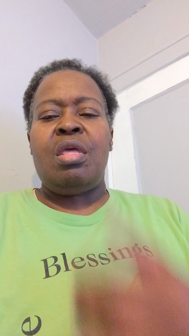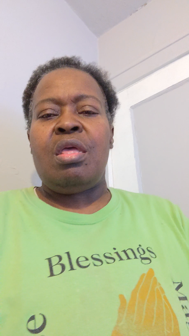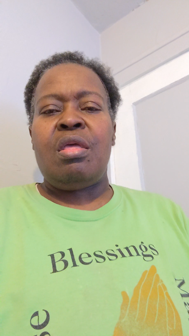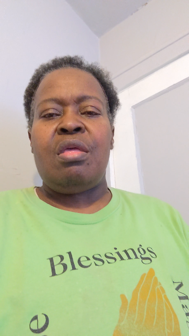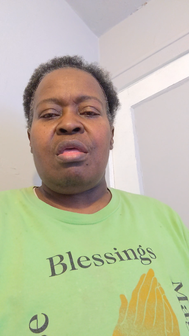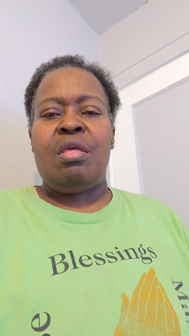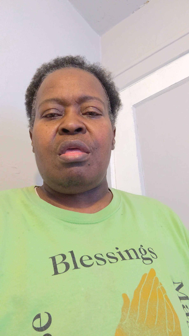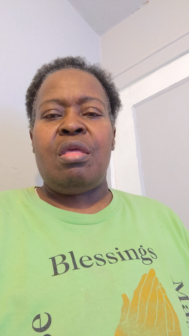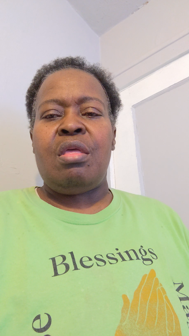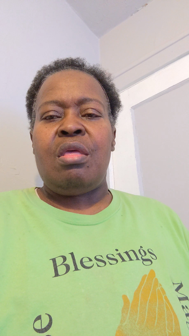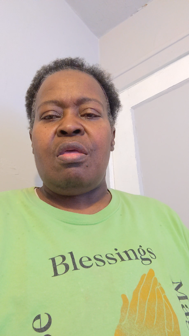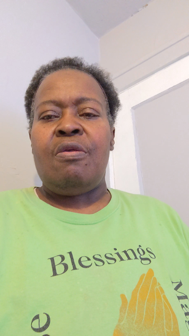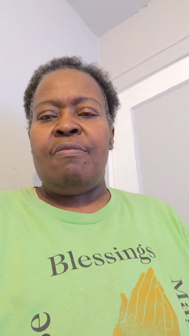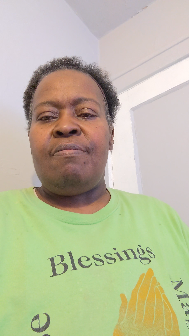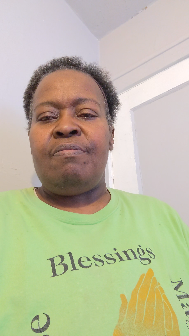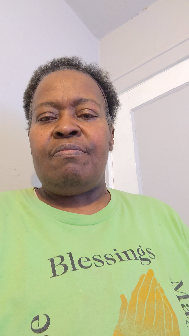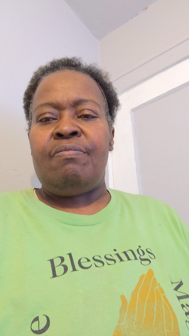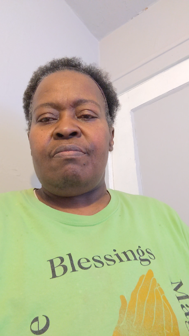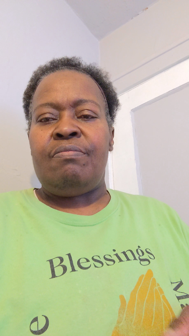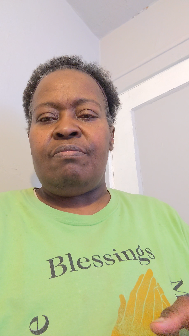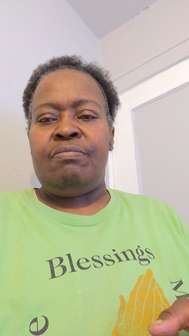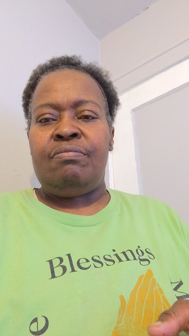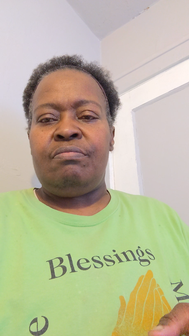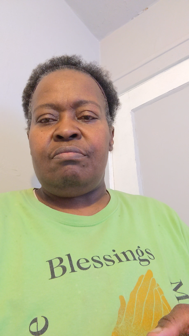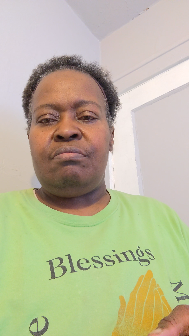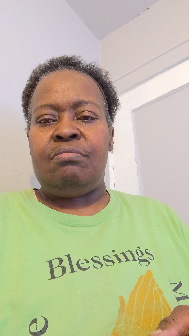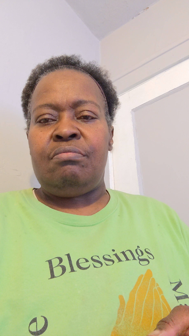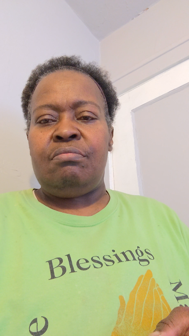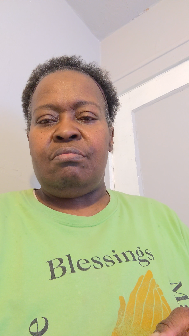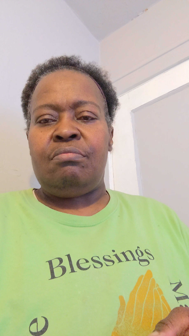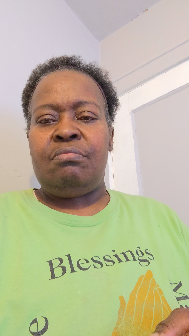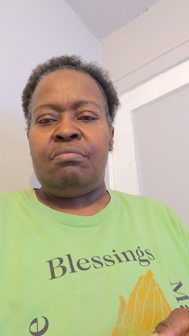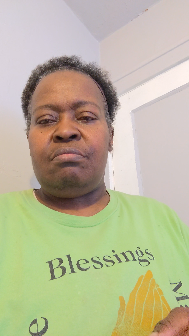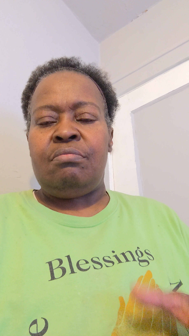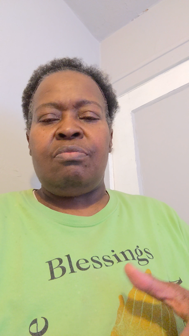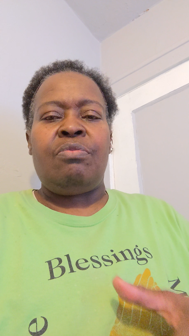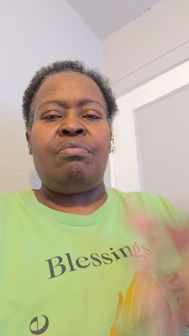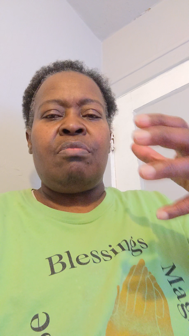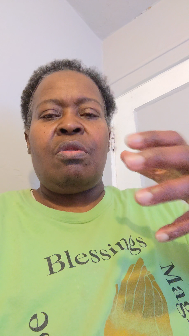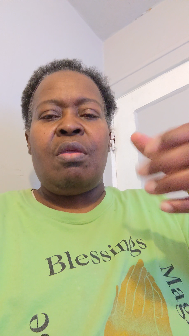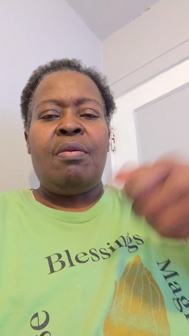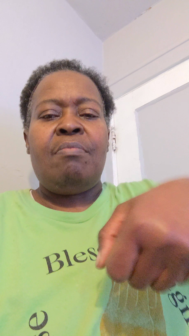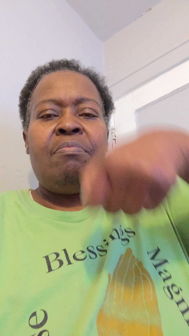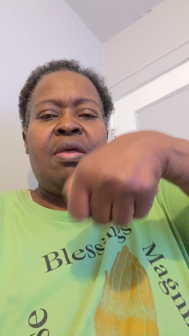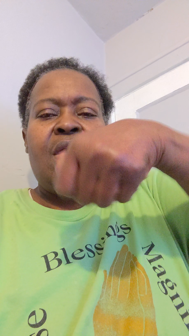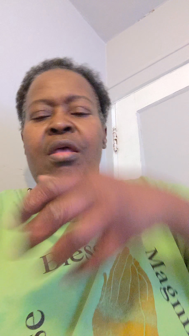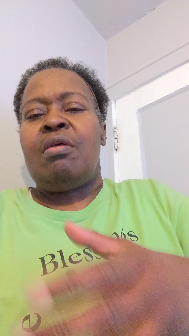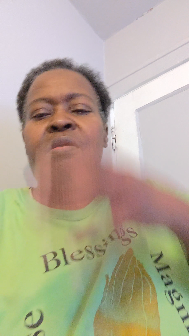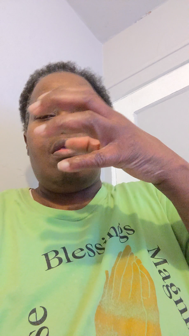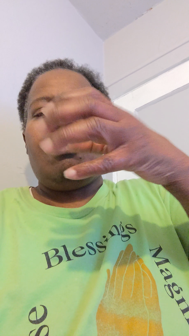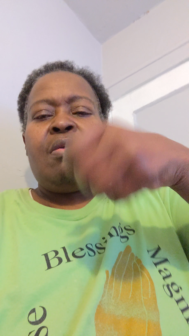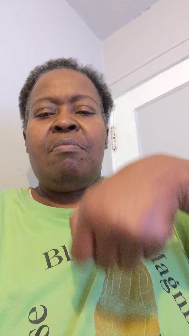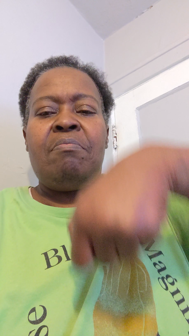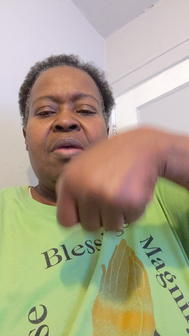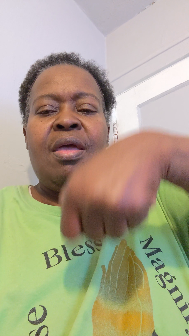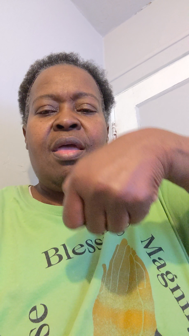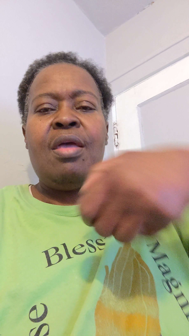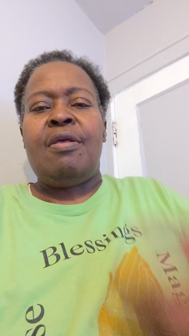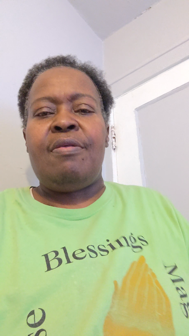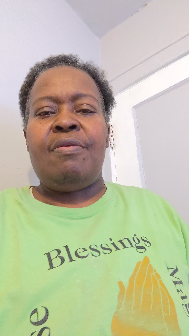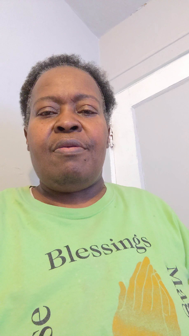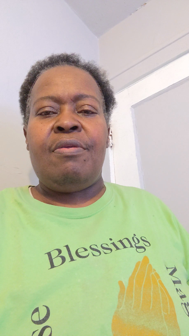bucket